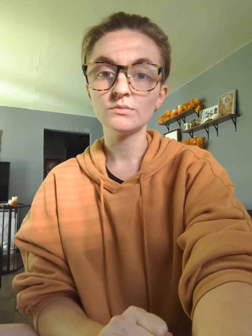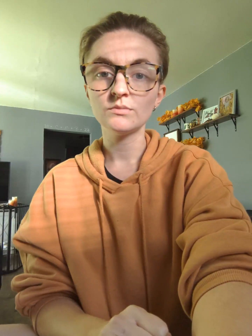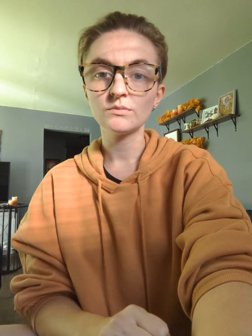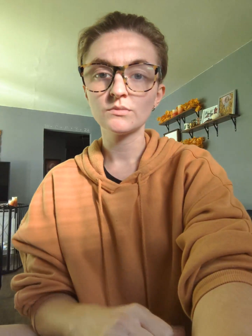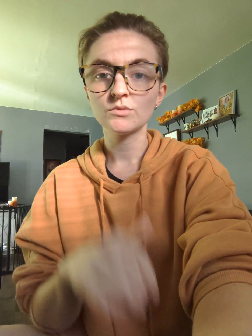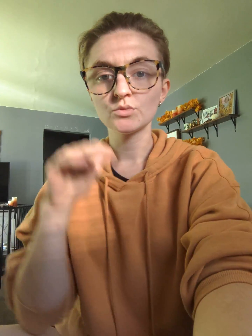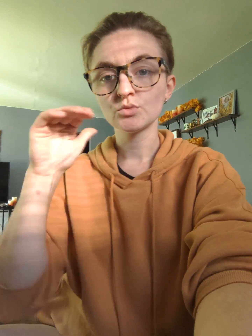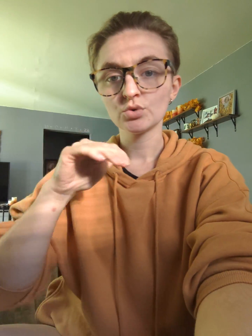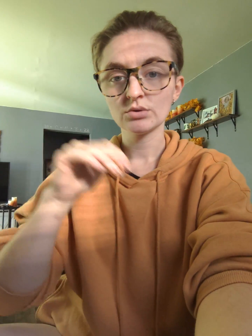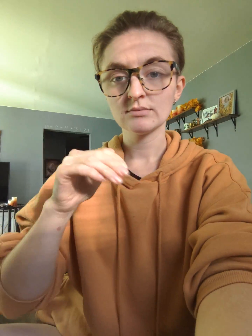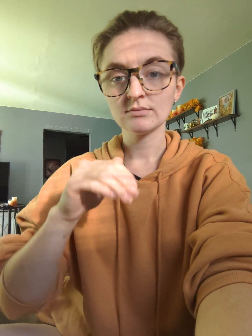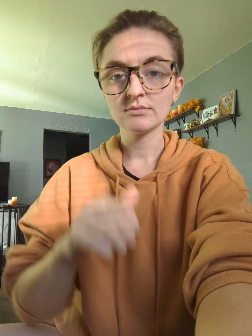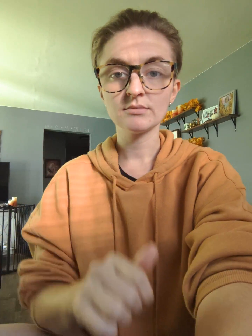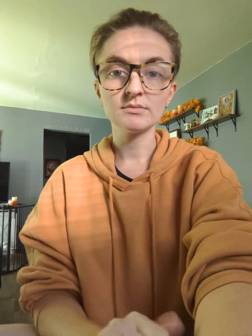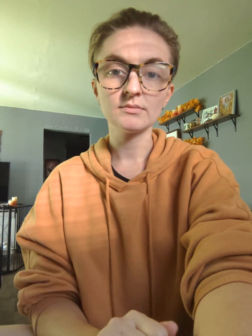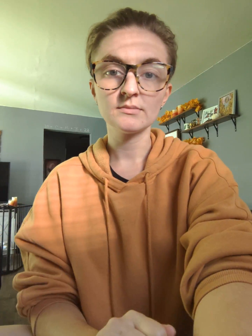doctor